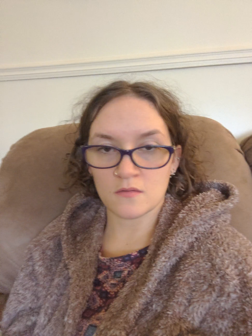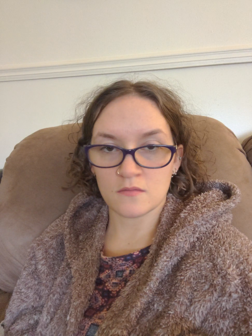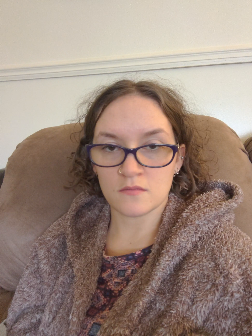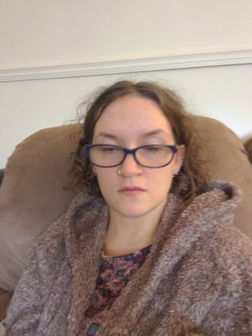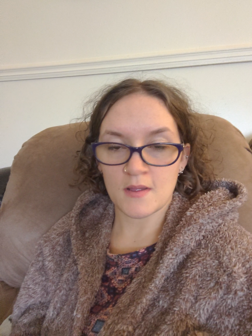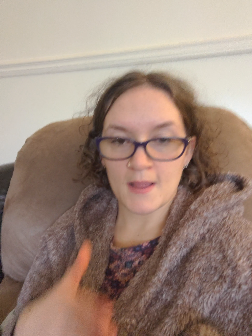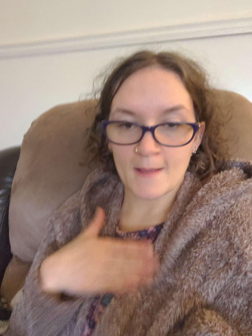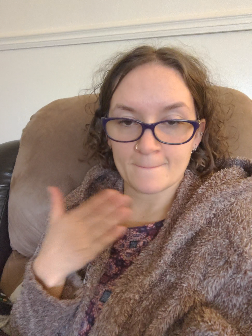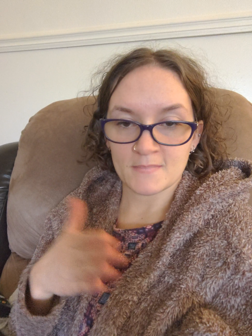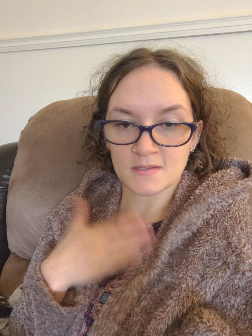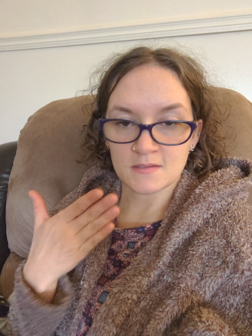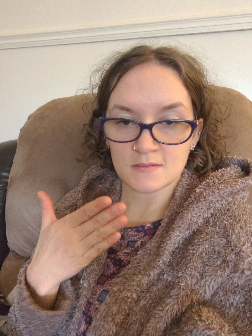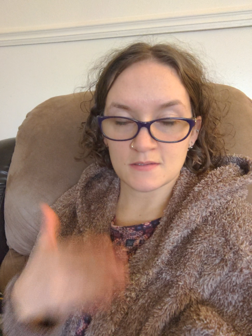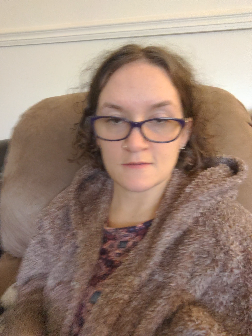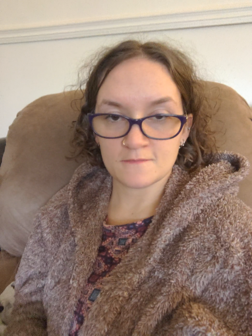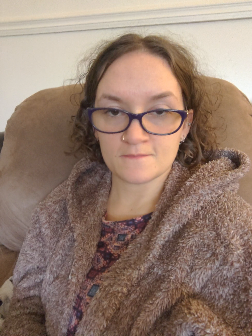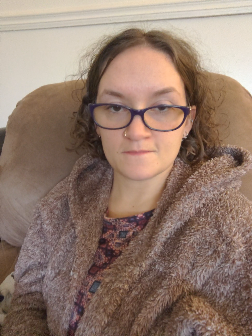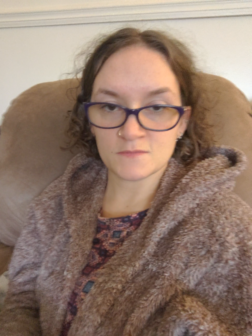happy